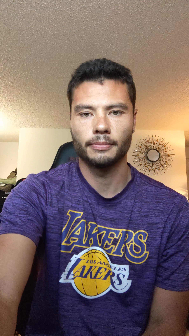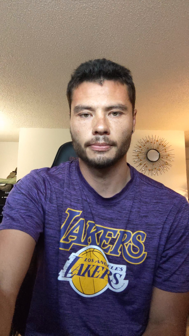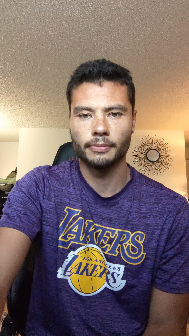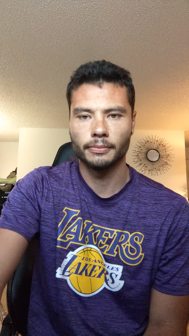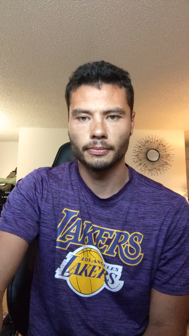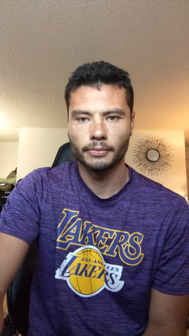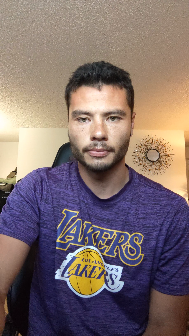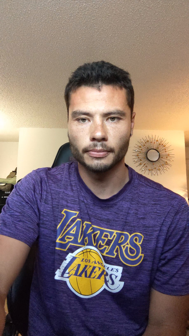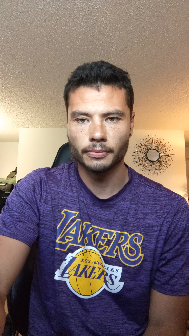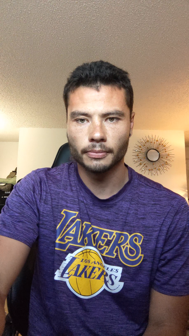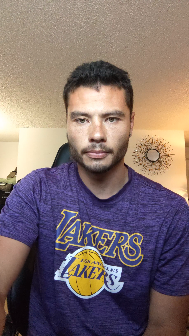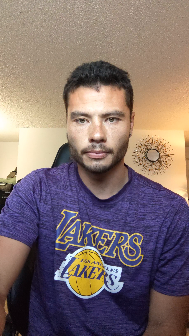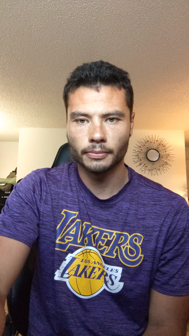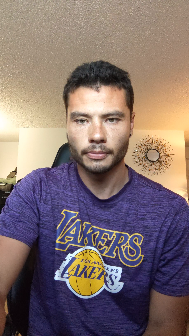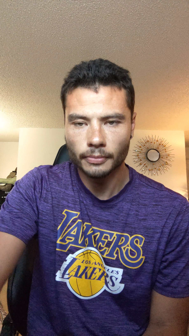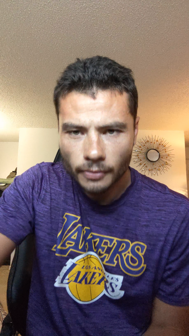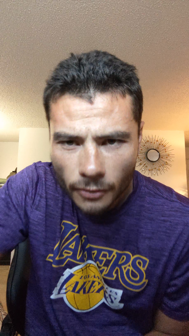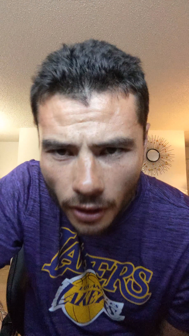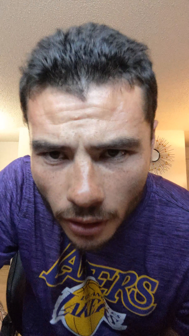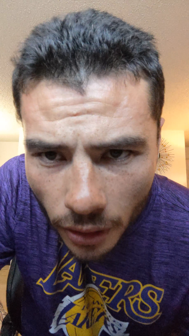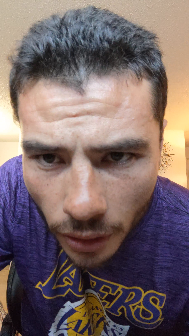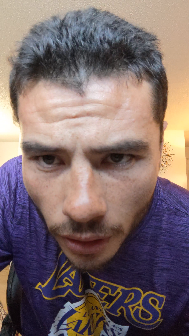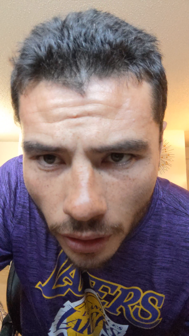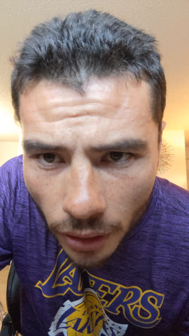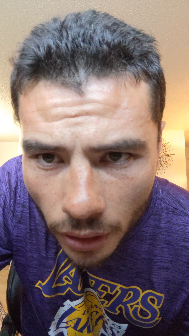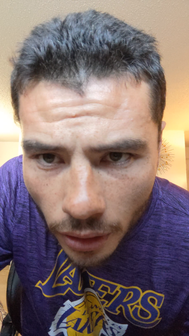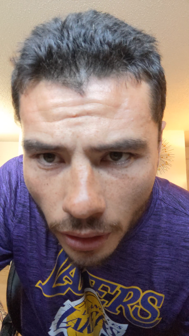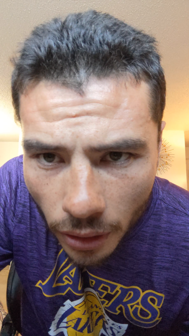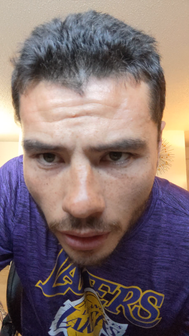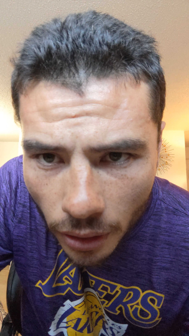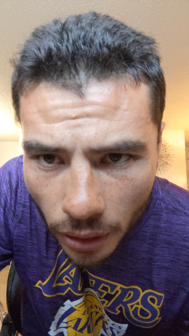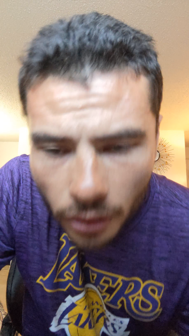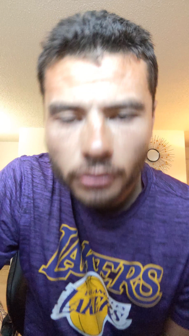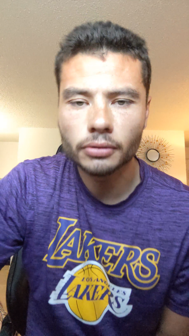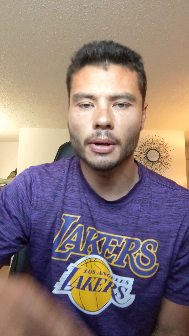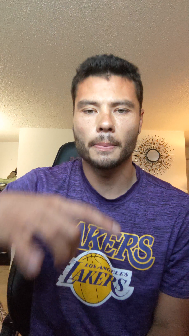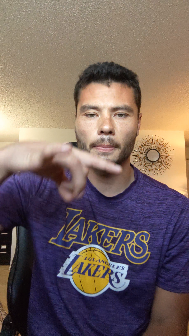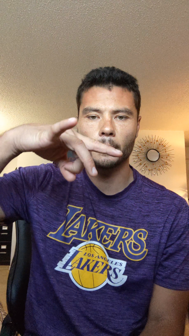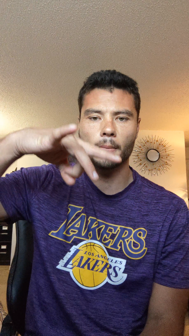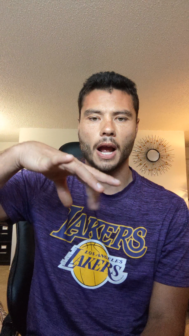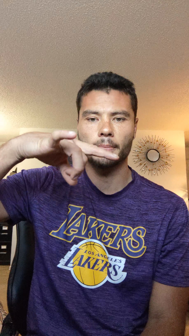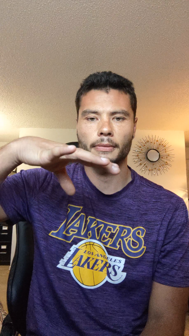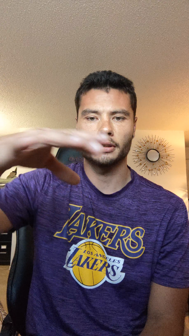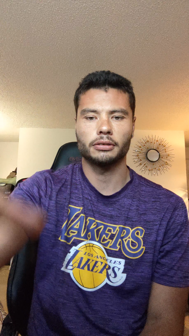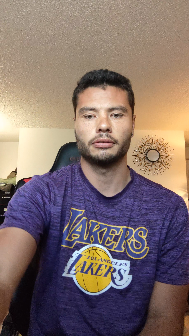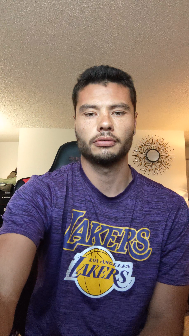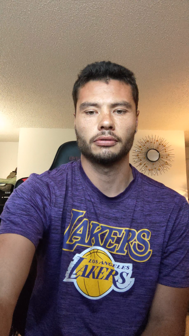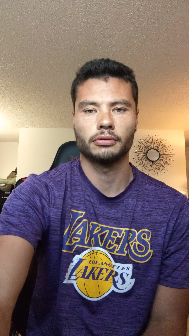pumpkin